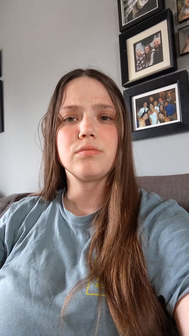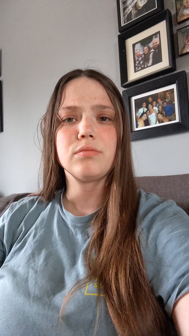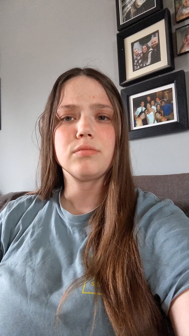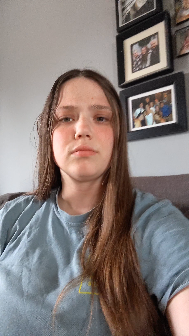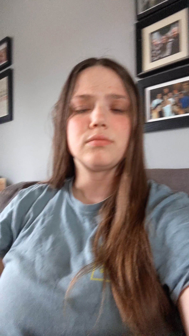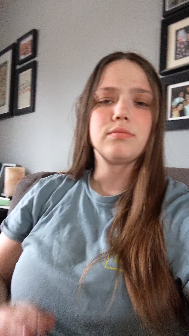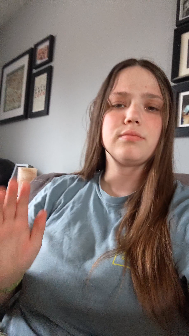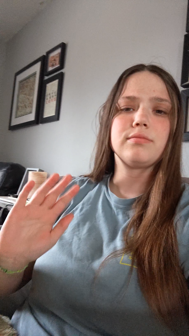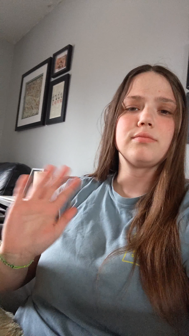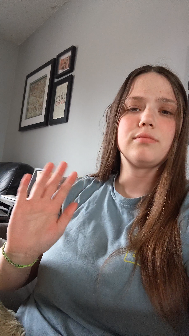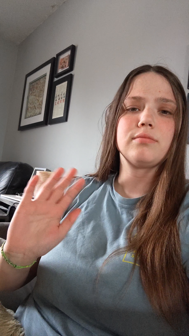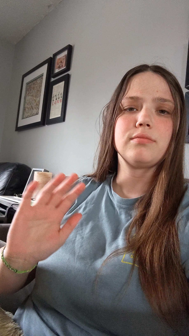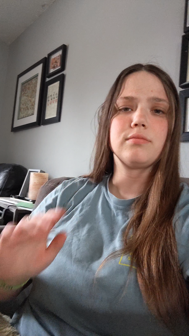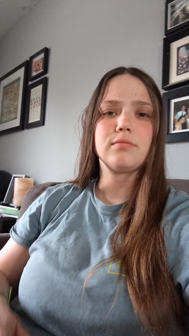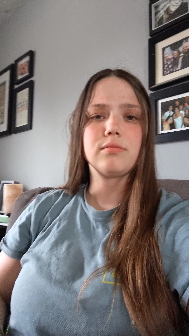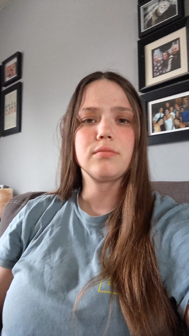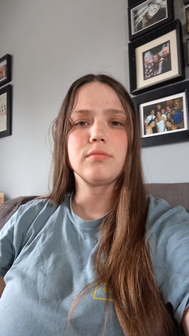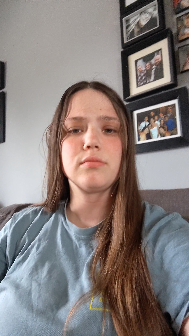hi